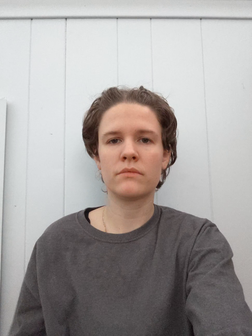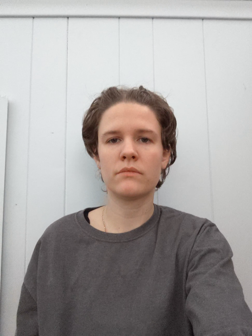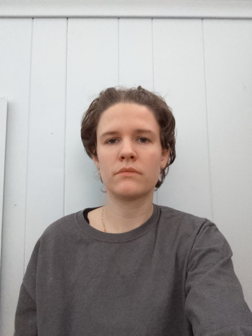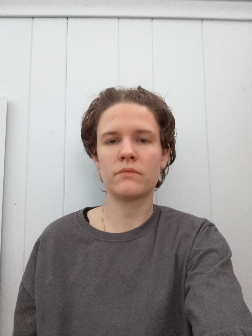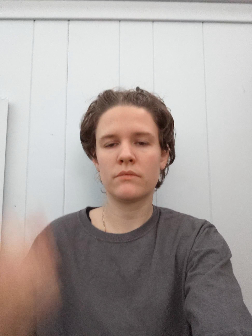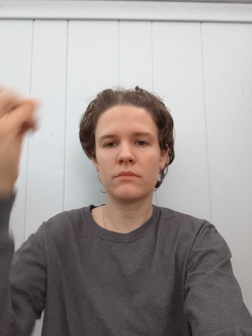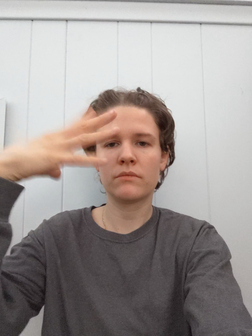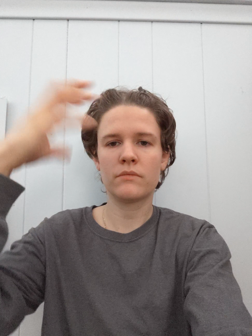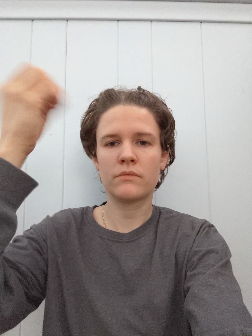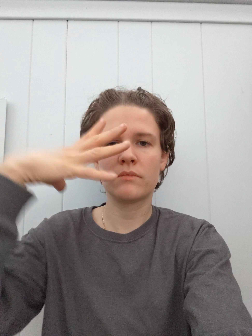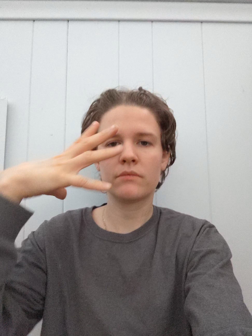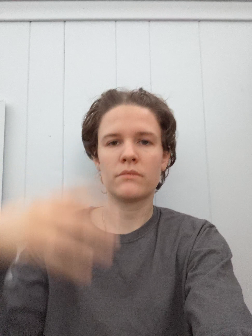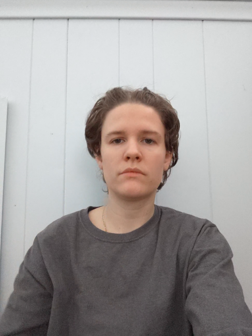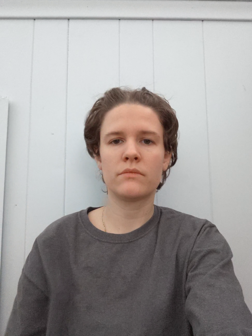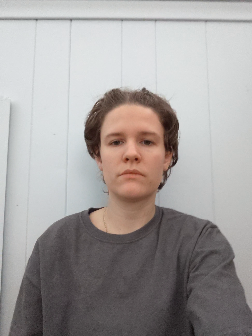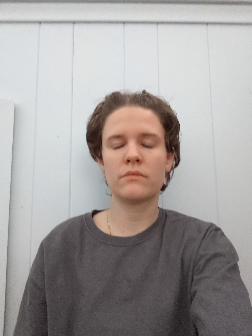shower